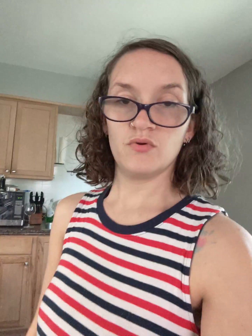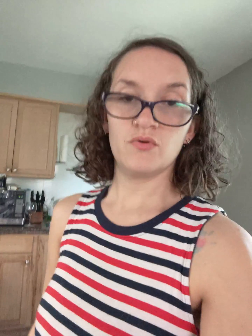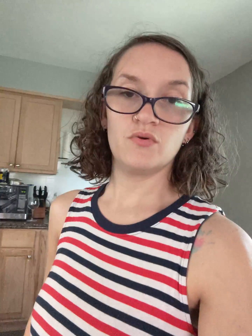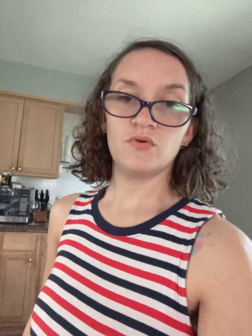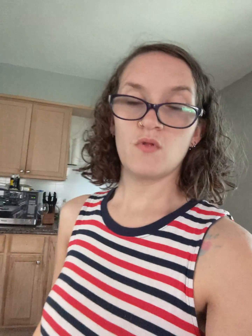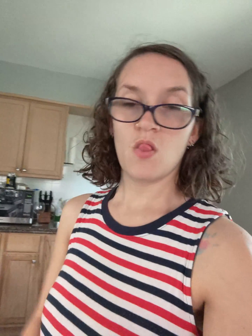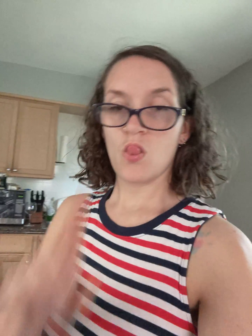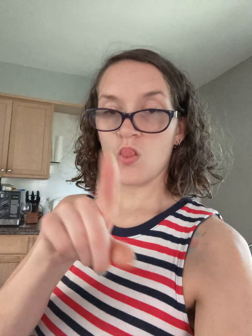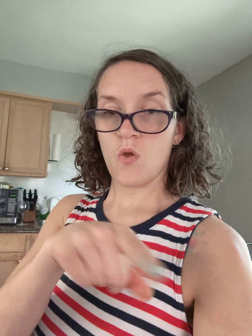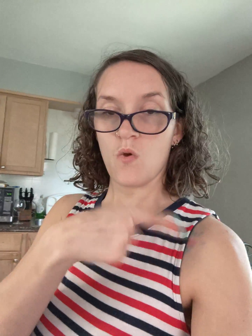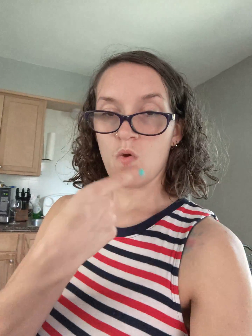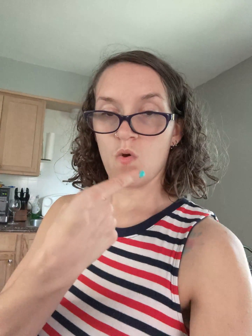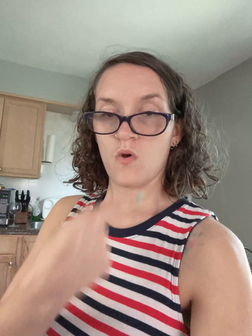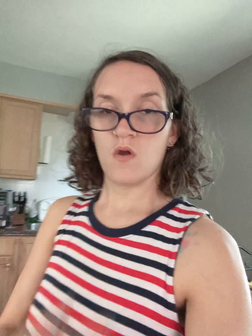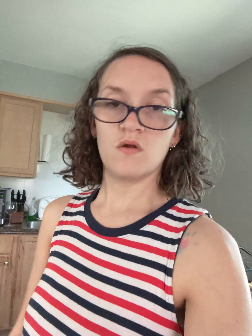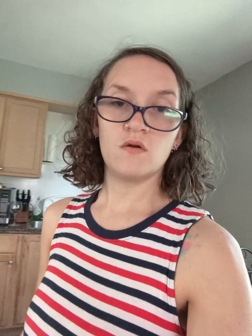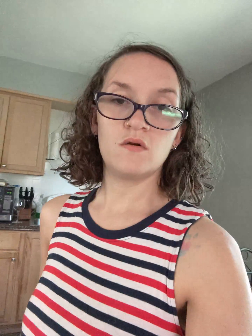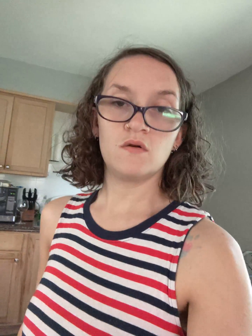long